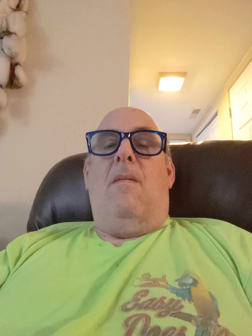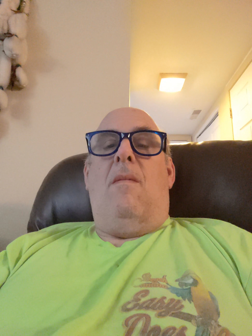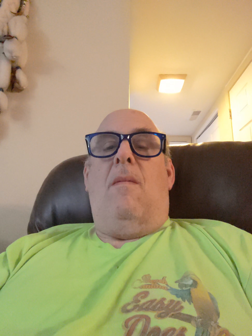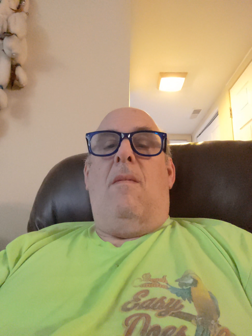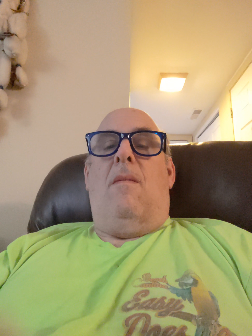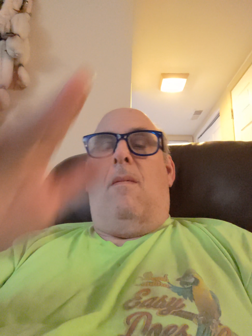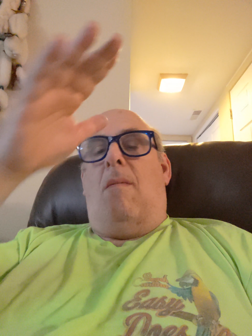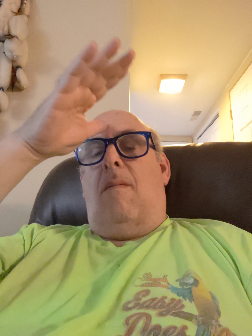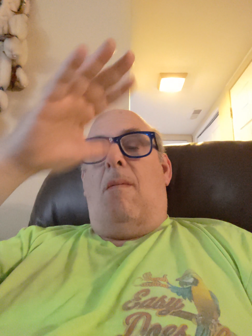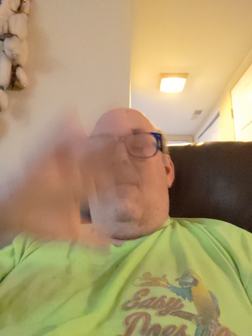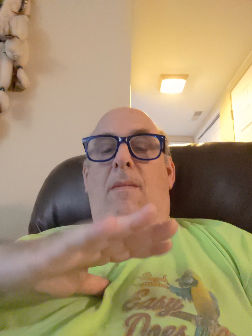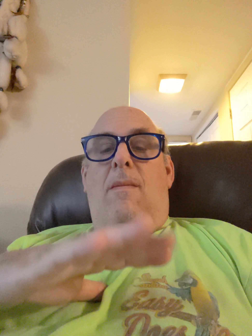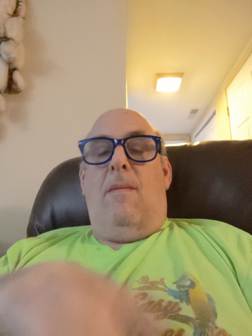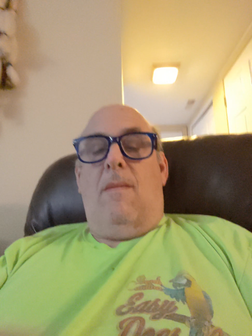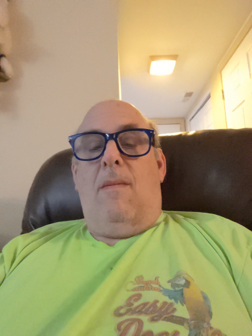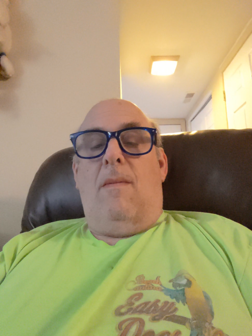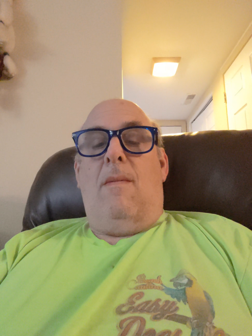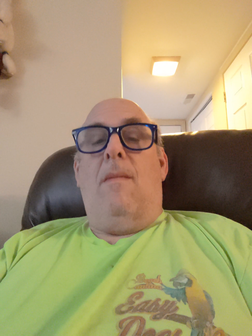man